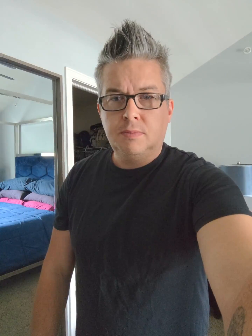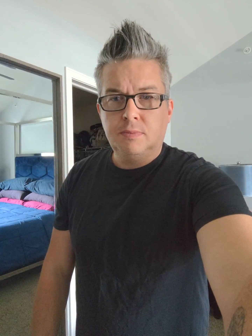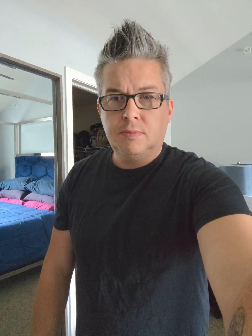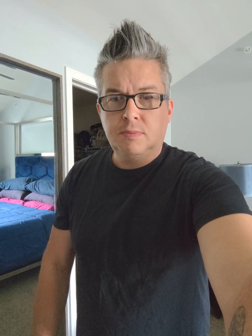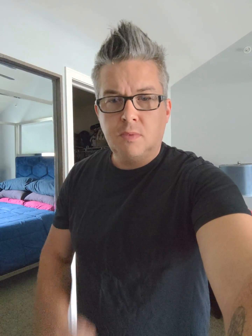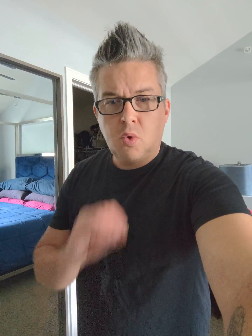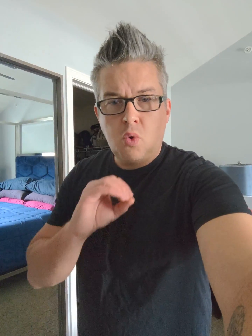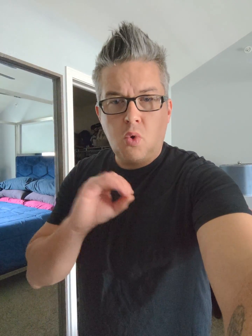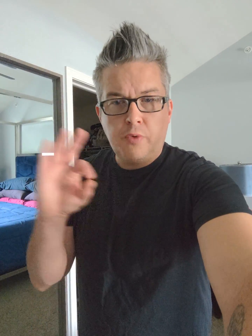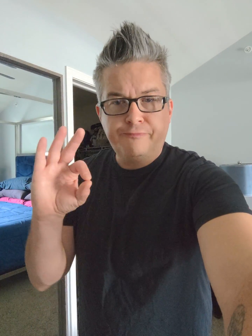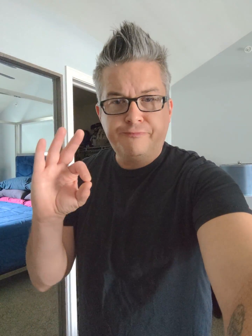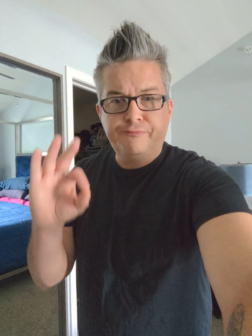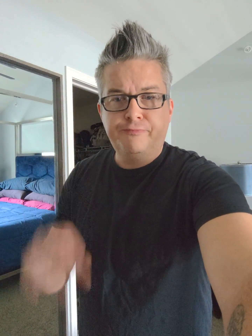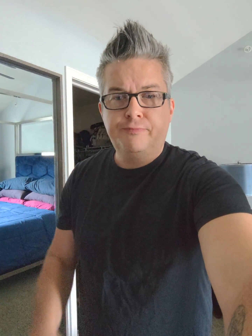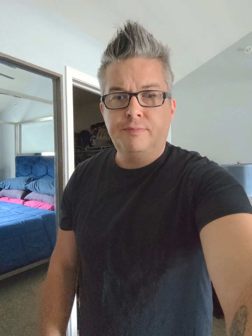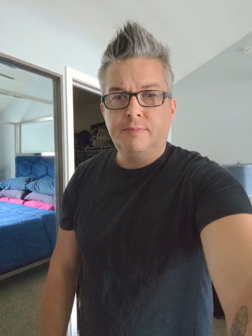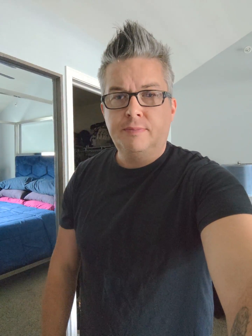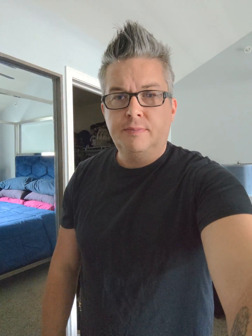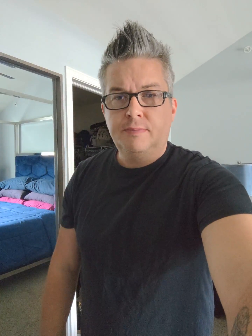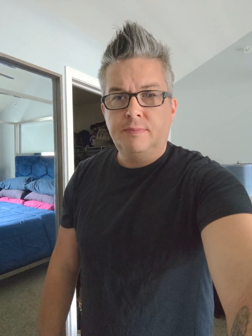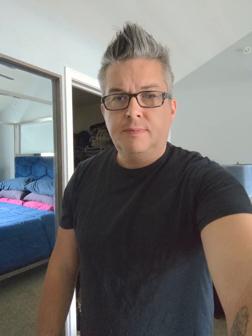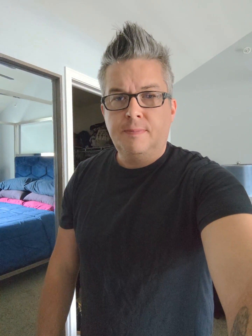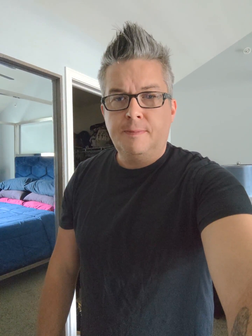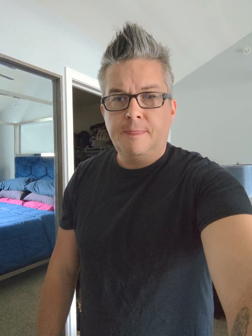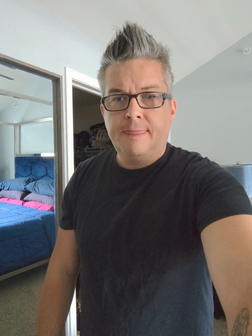off